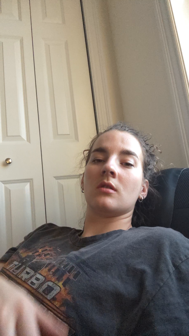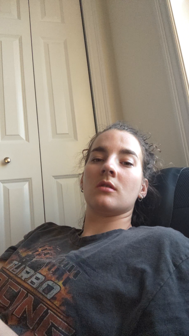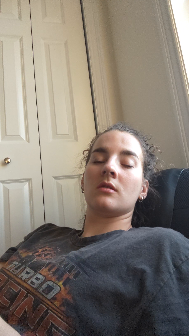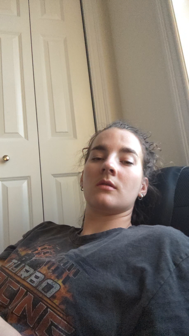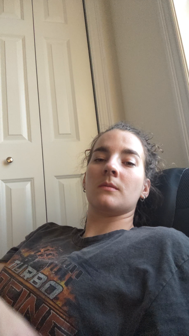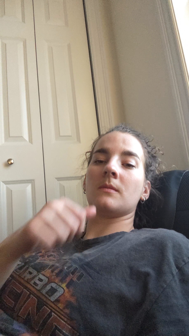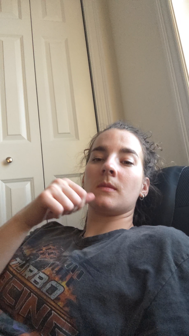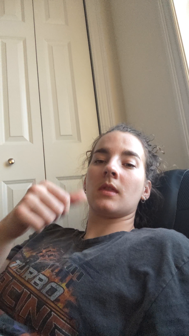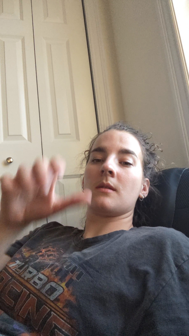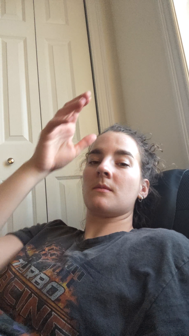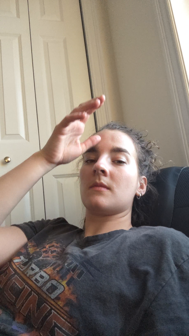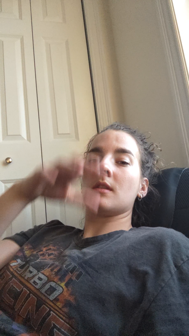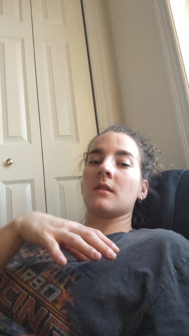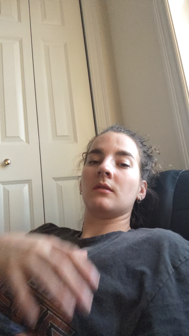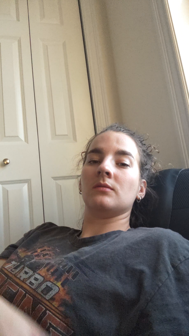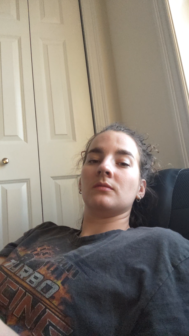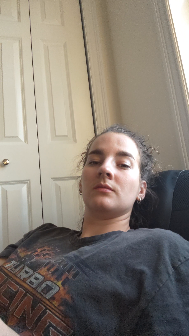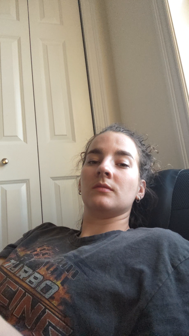mailman